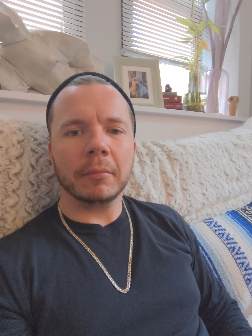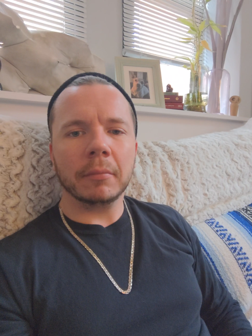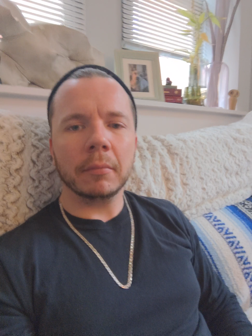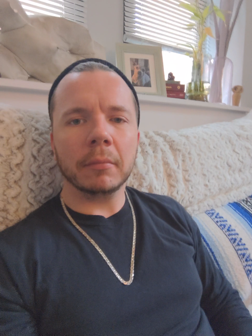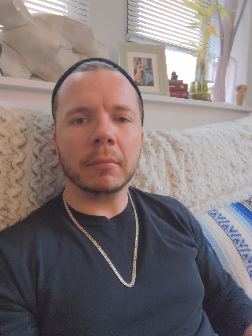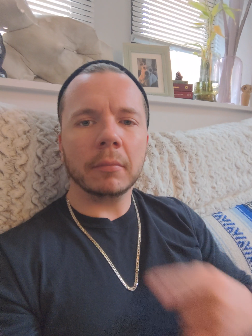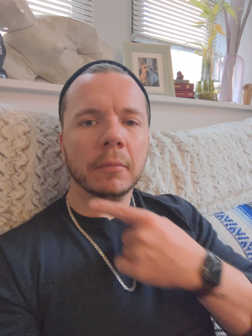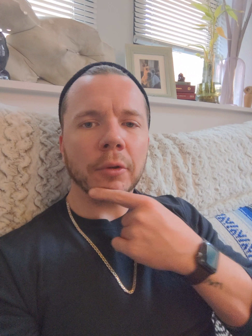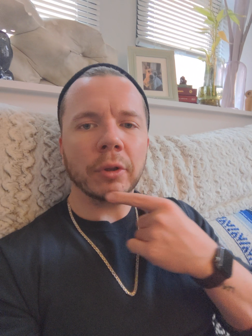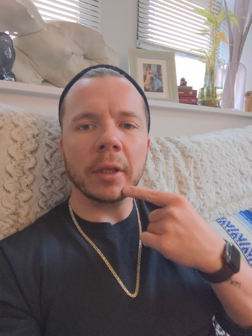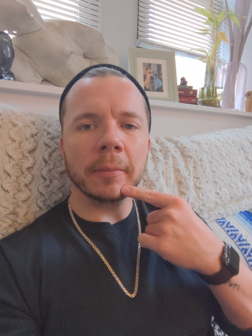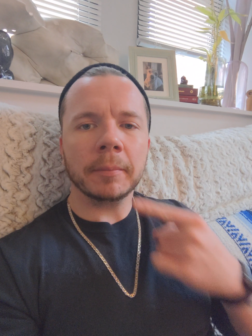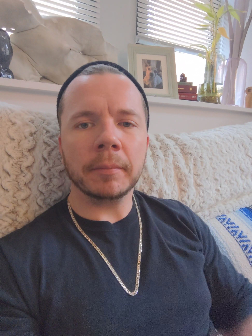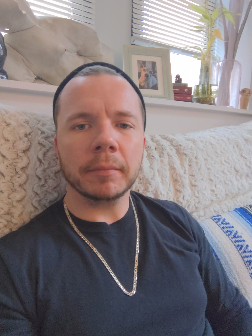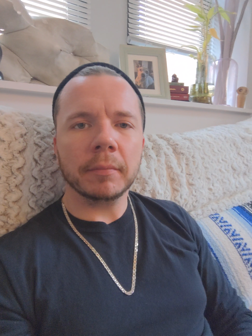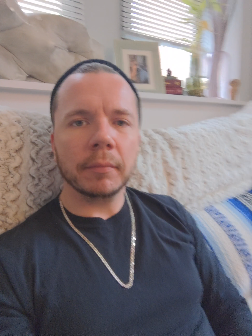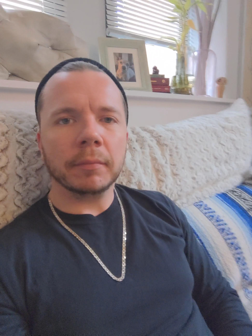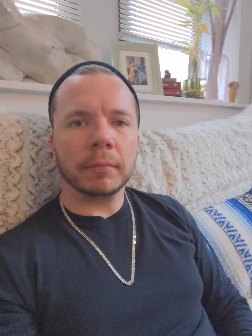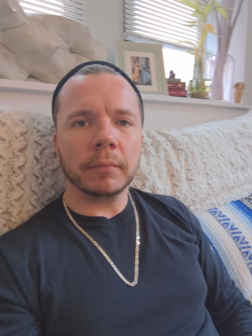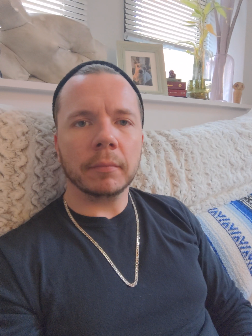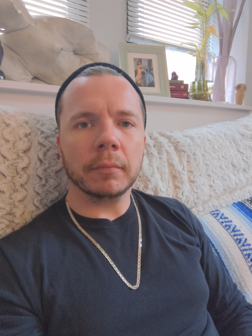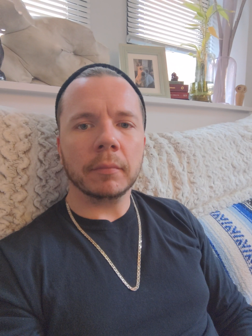chin